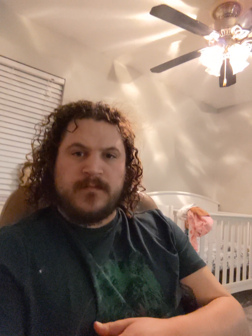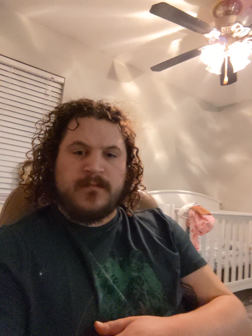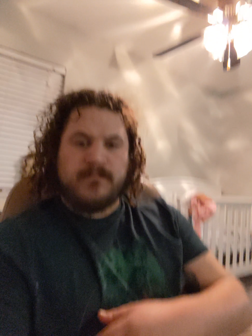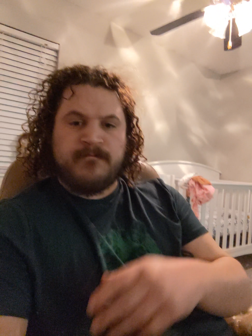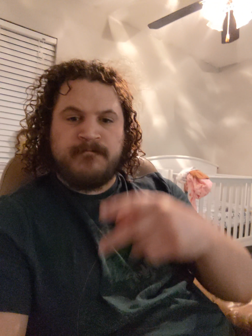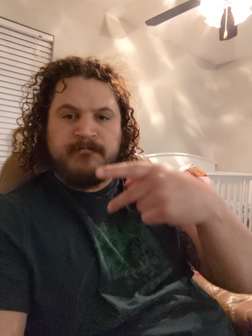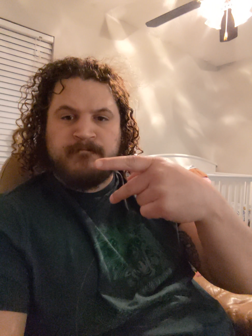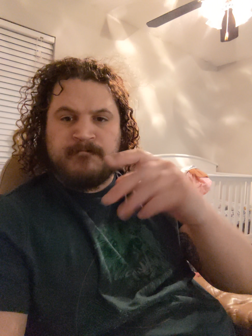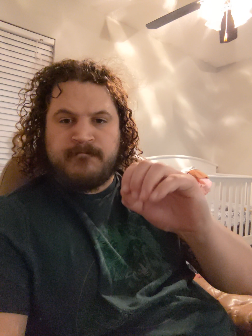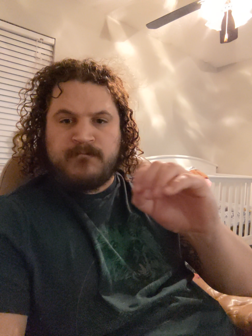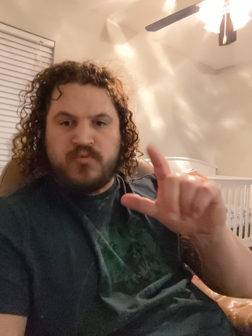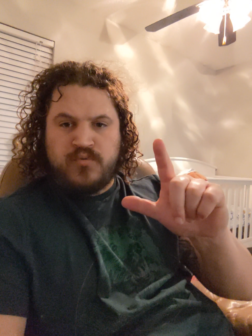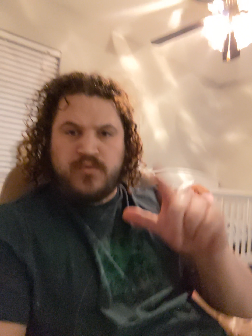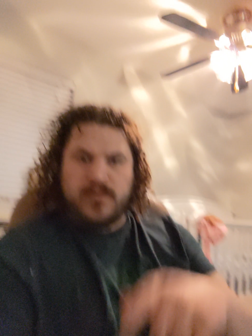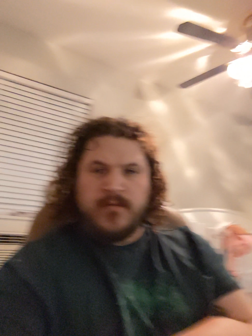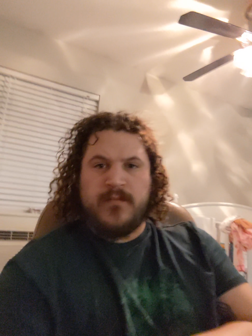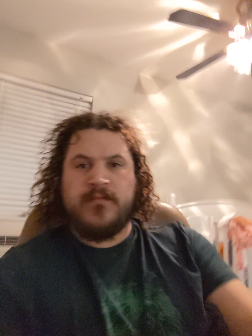pool